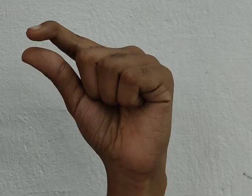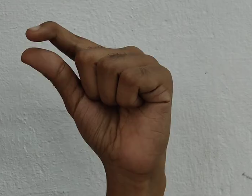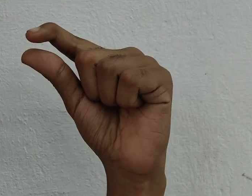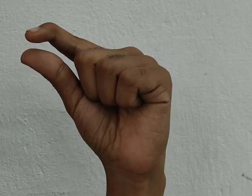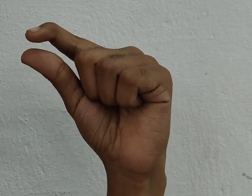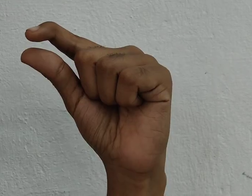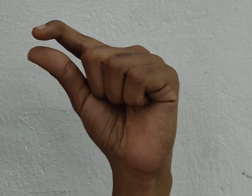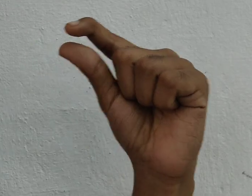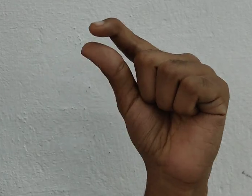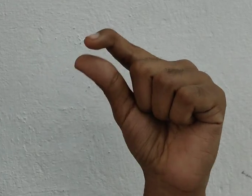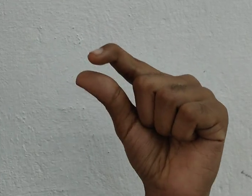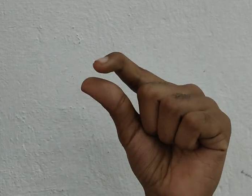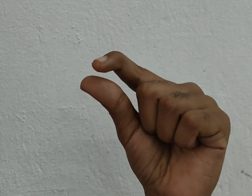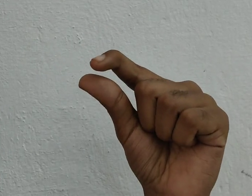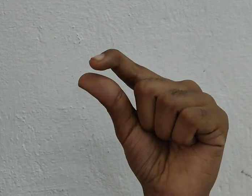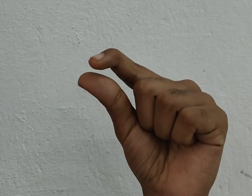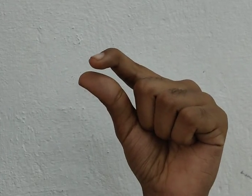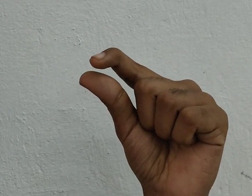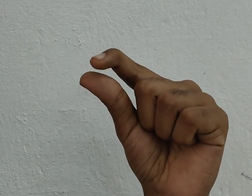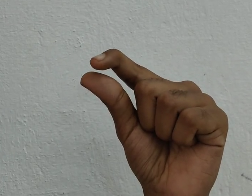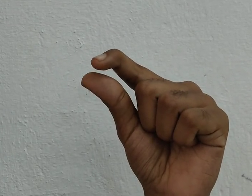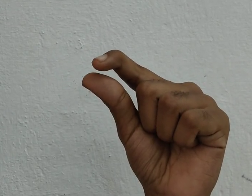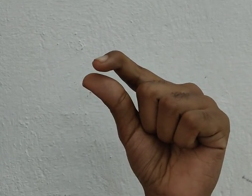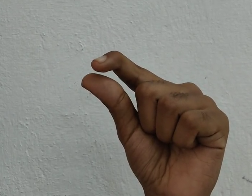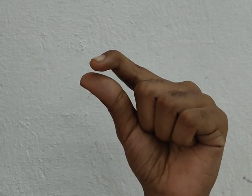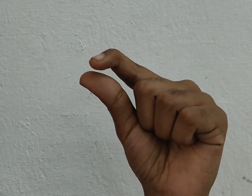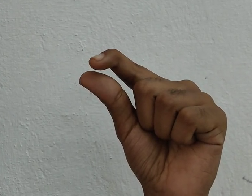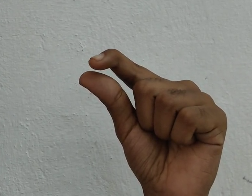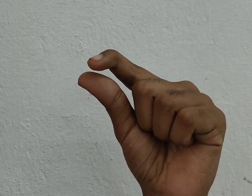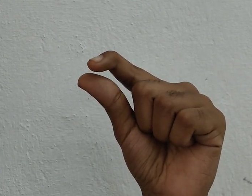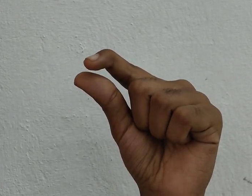ഊ